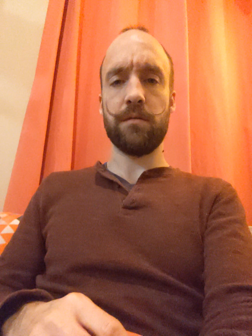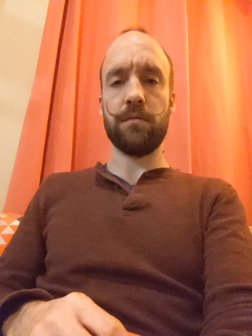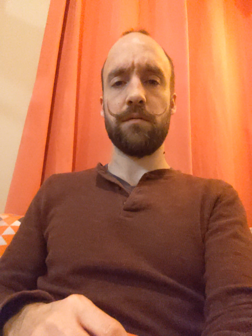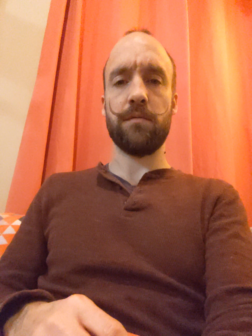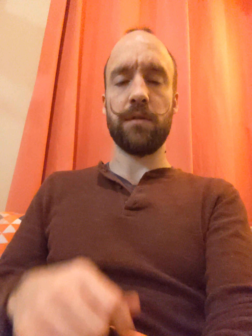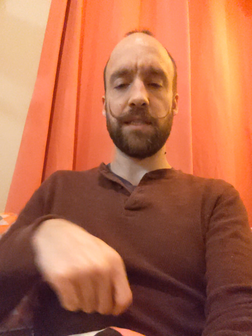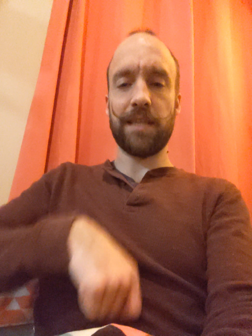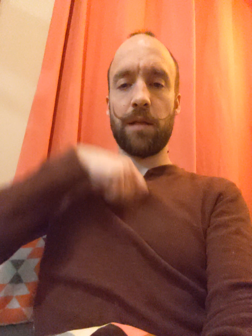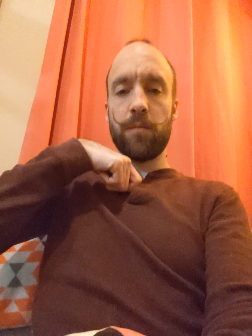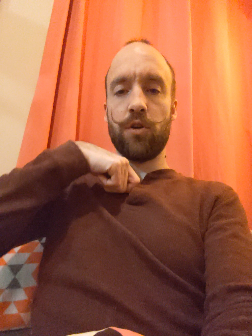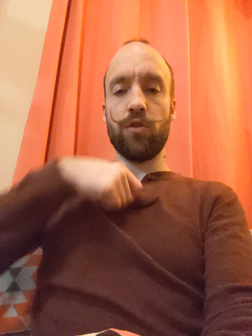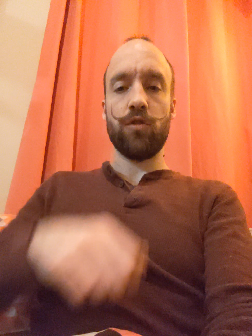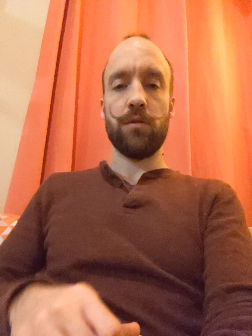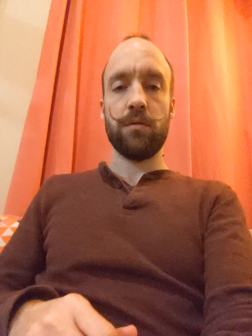zipper